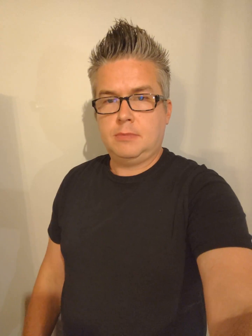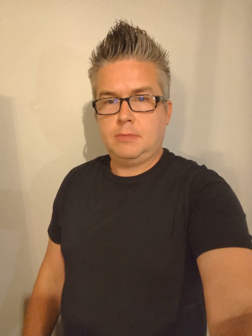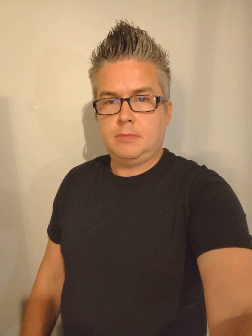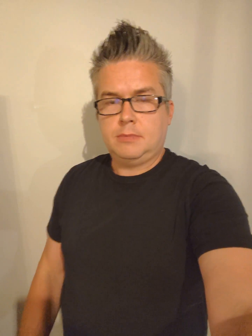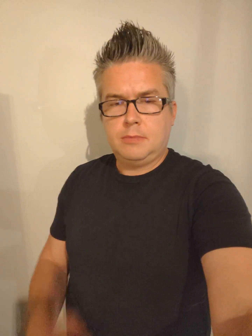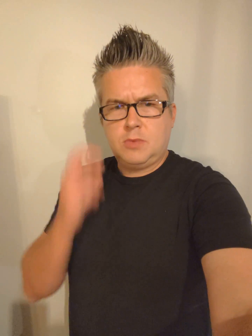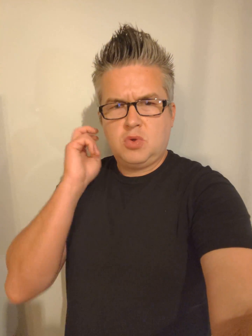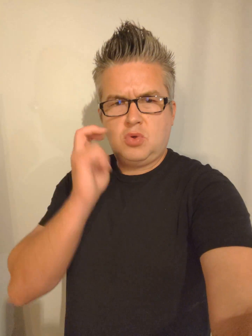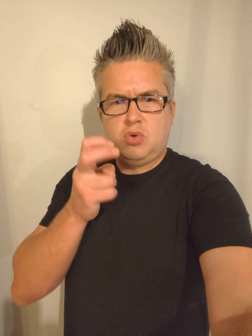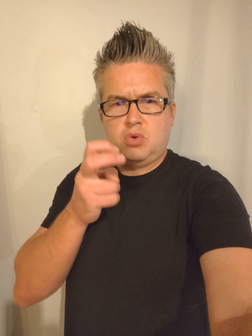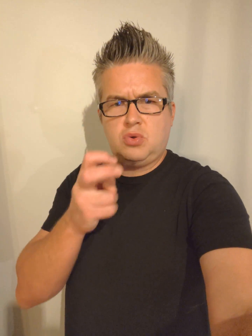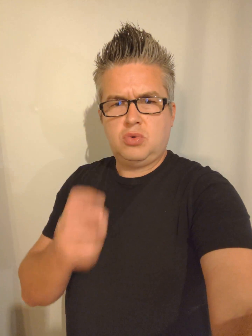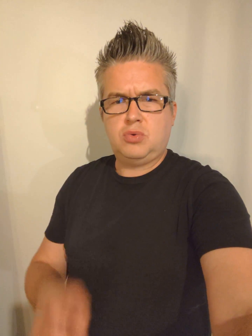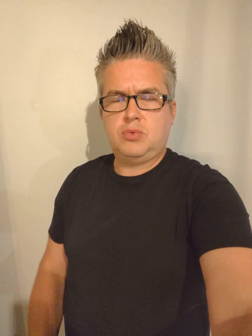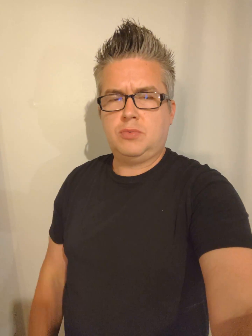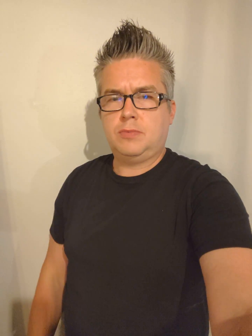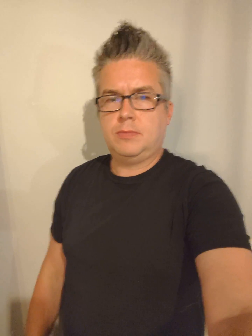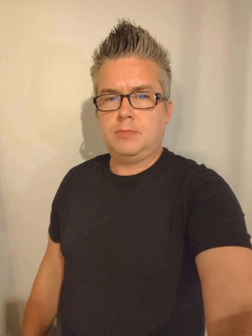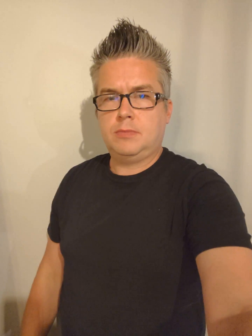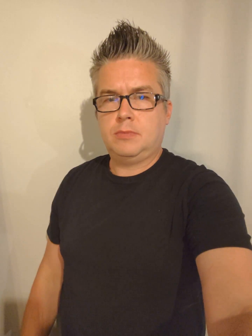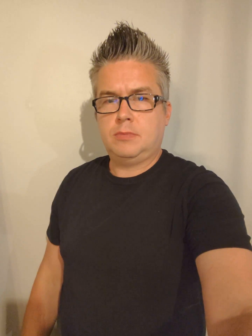hard